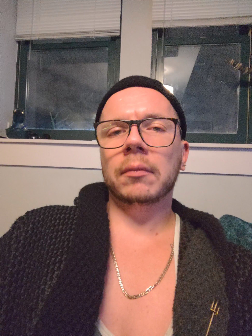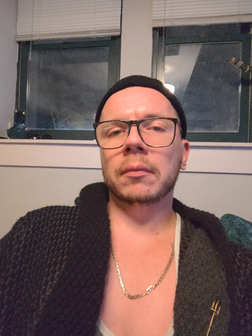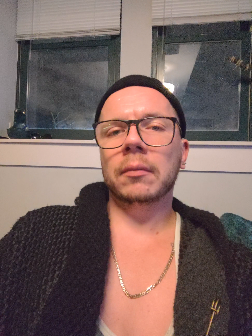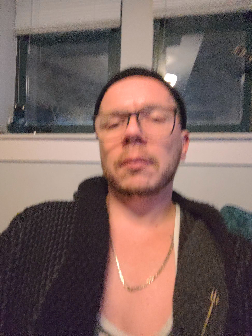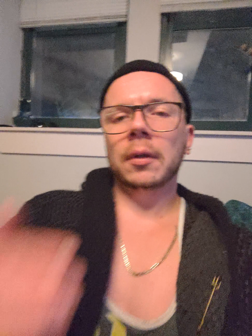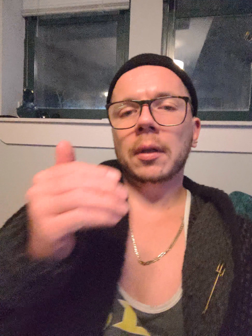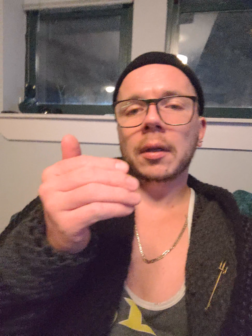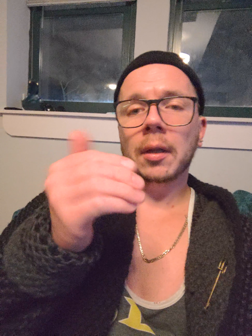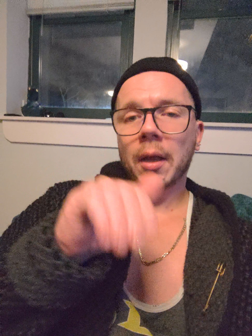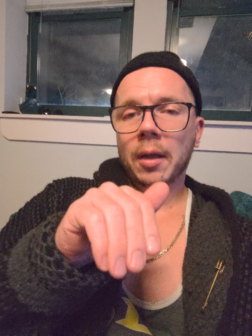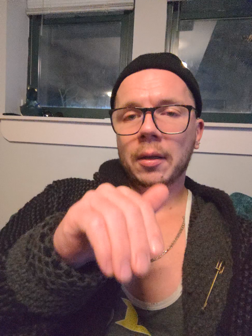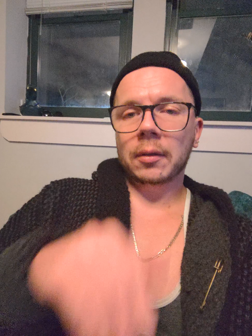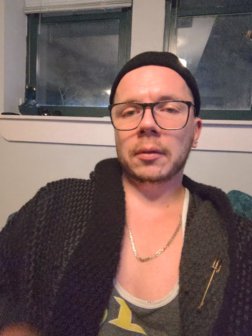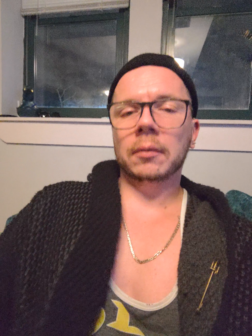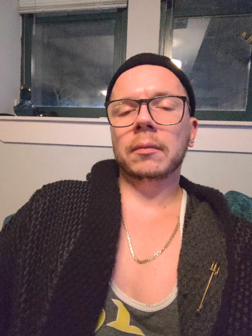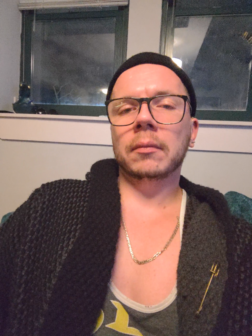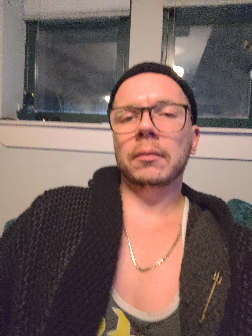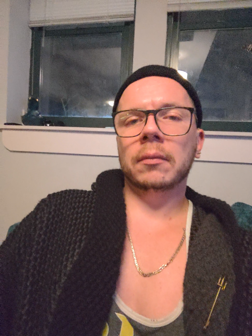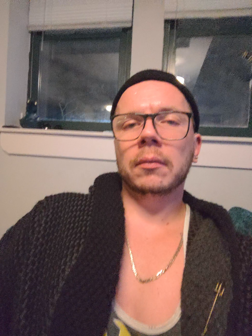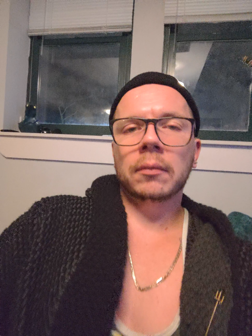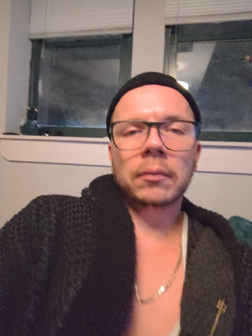night